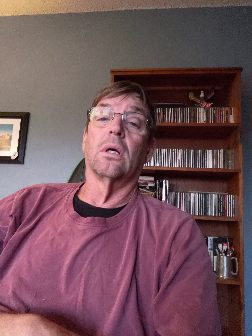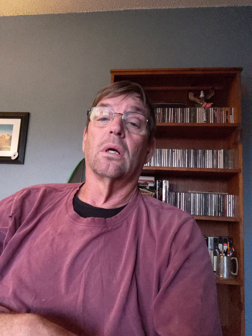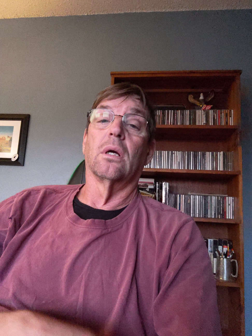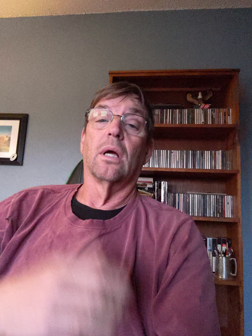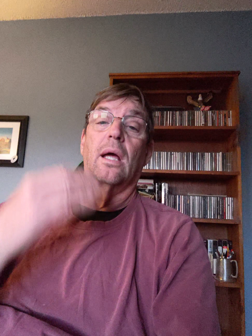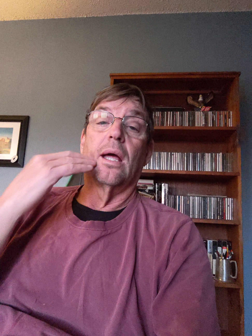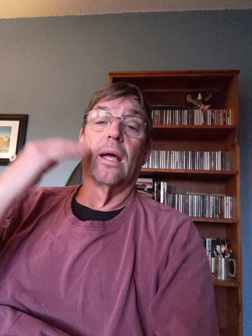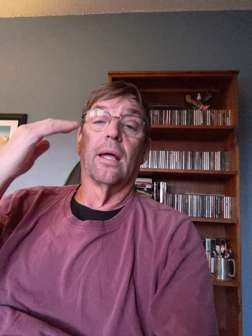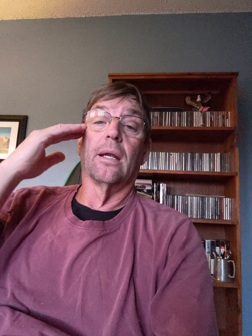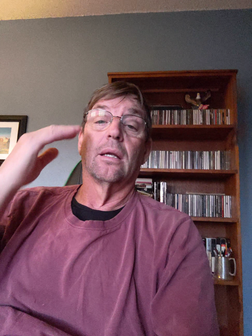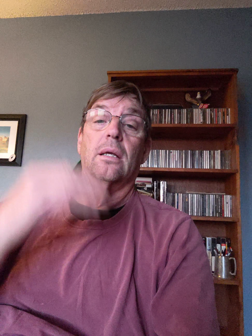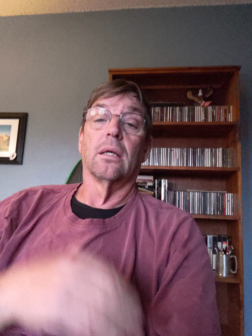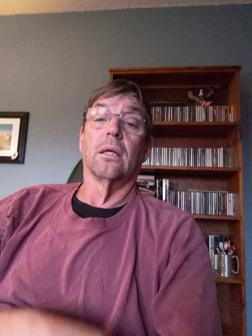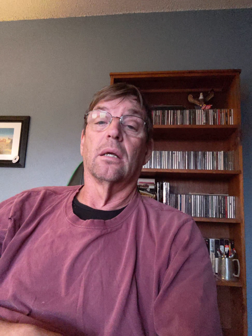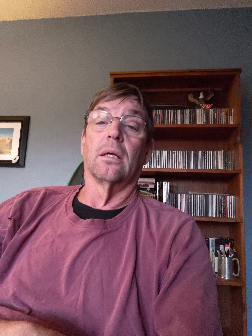head